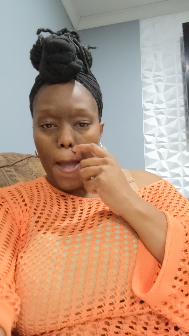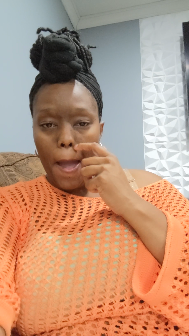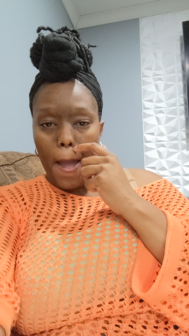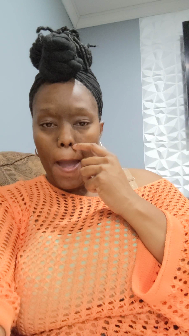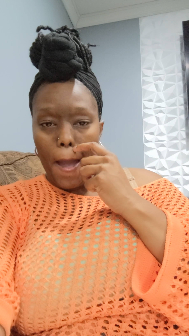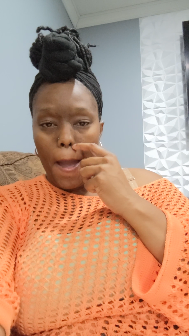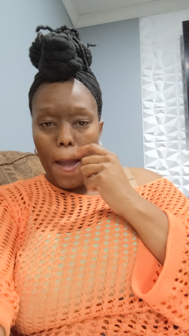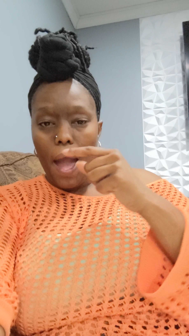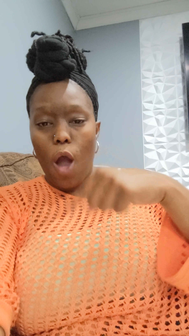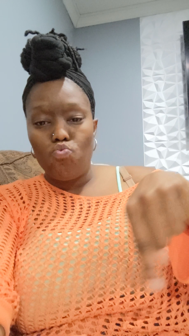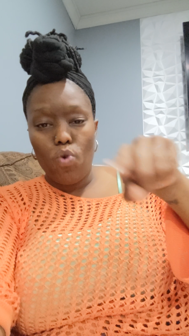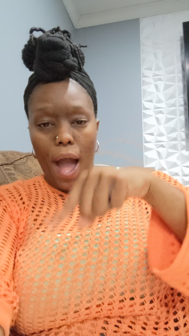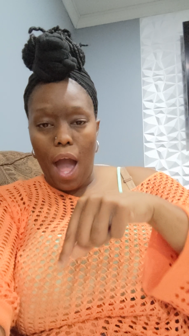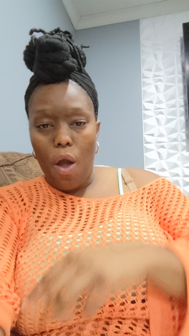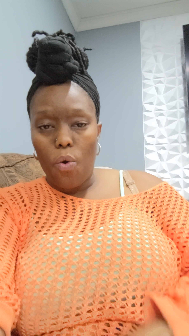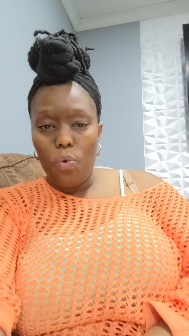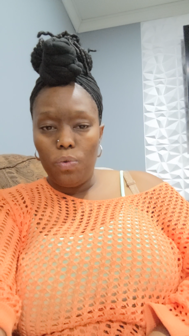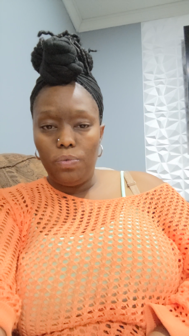around